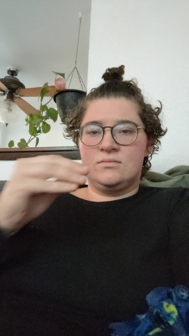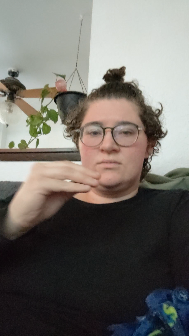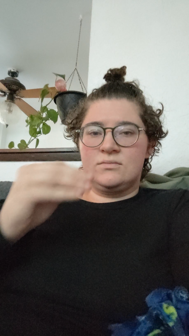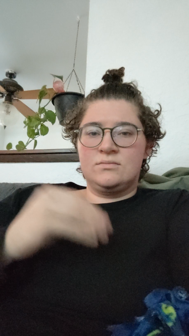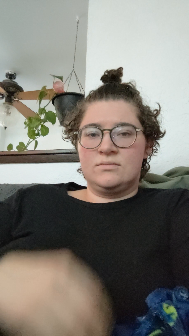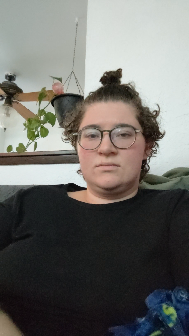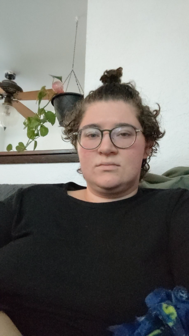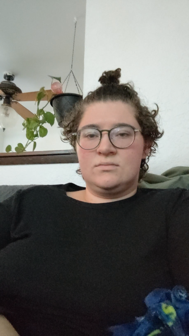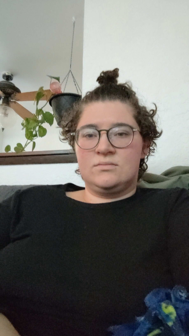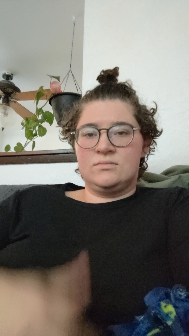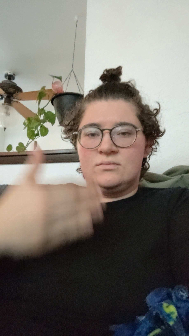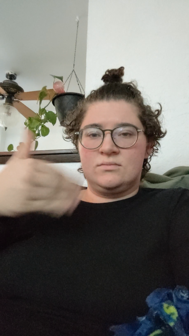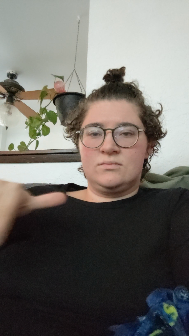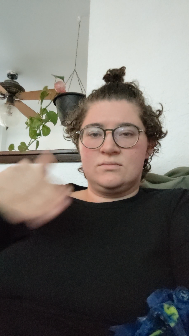shorts